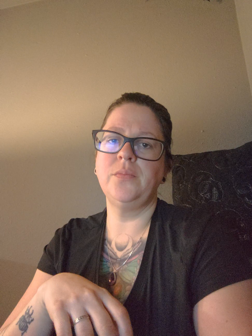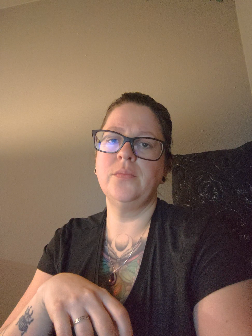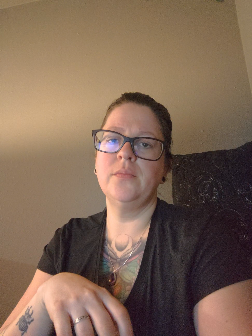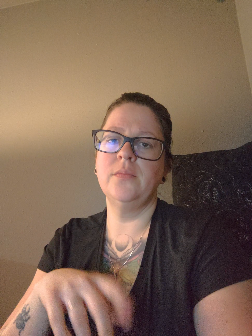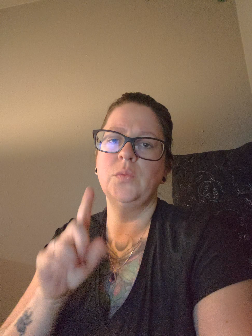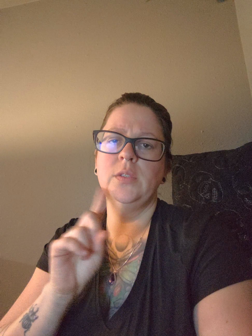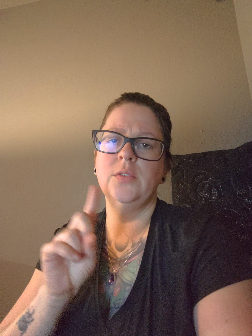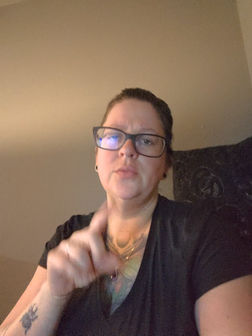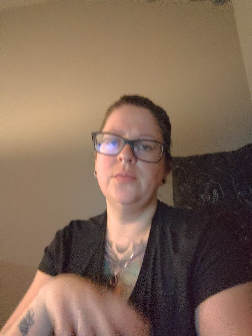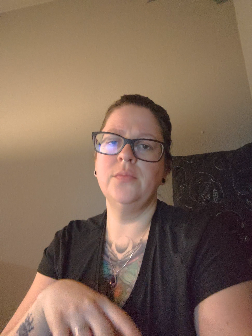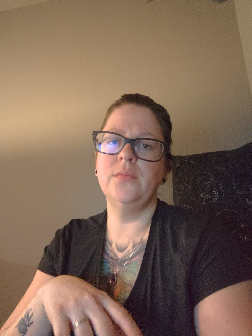where